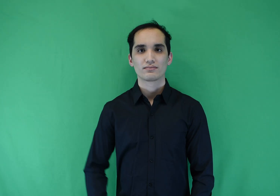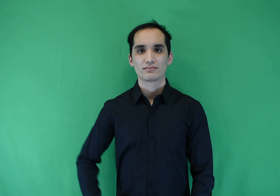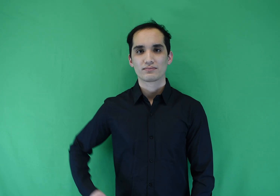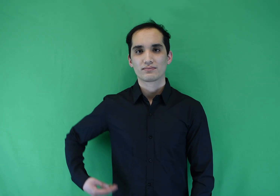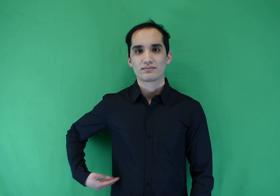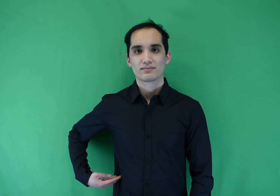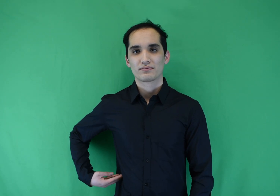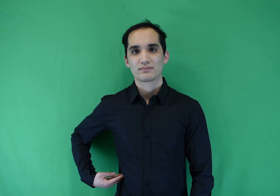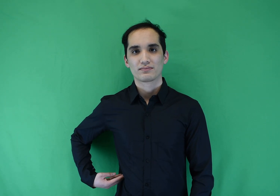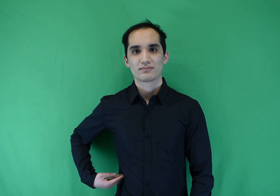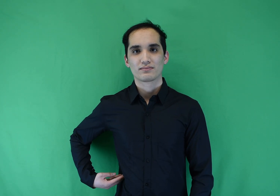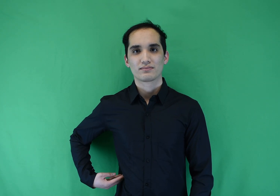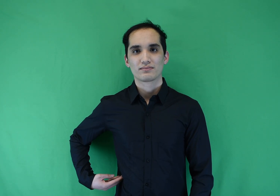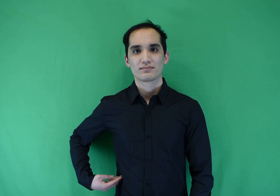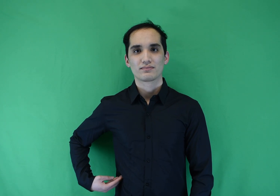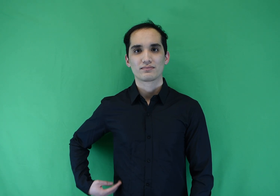accidente